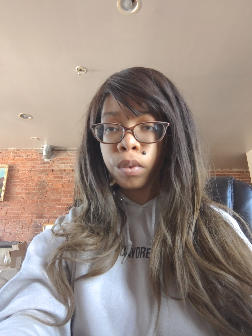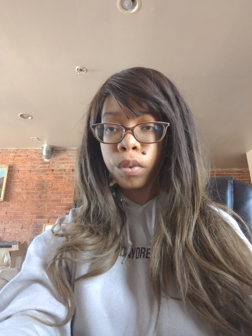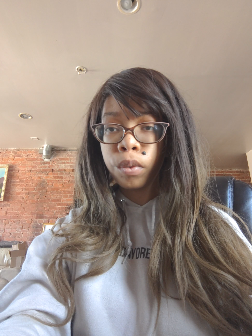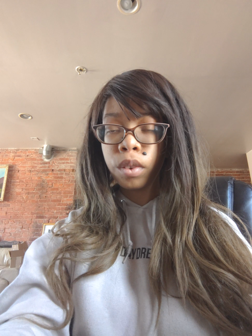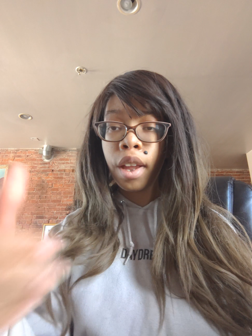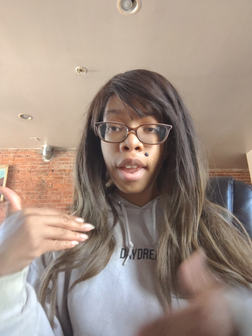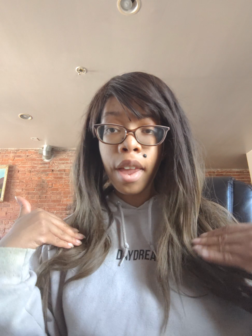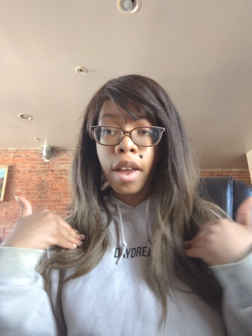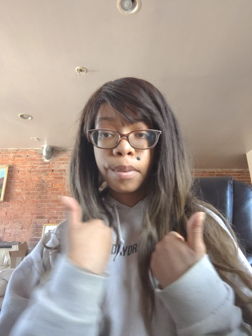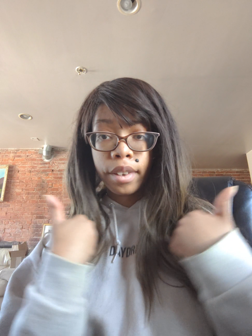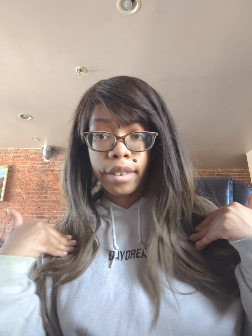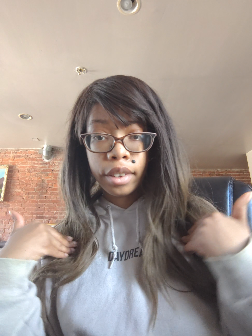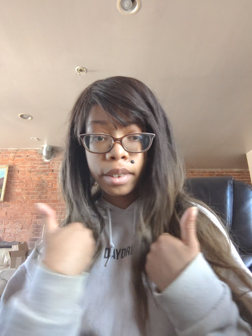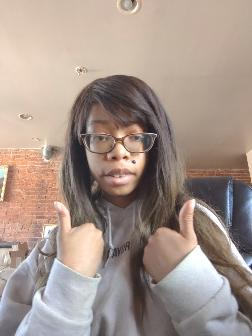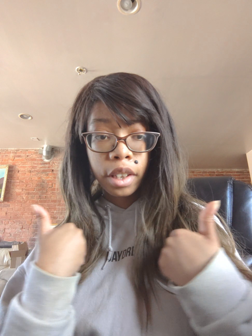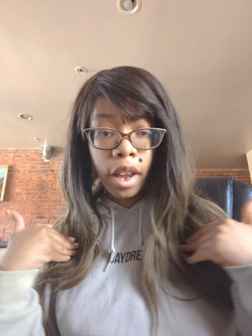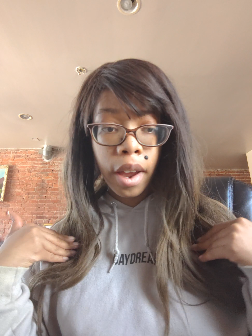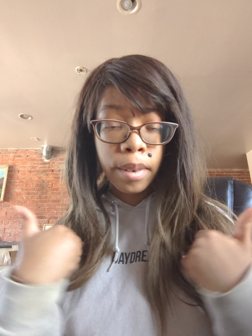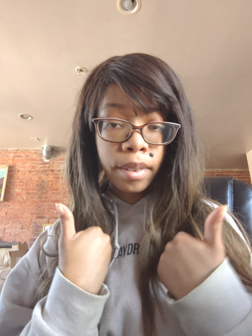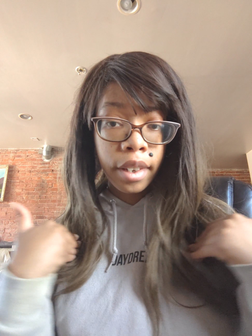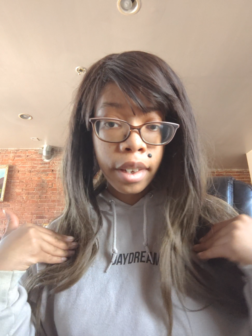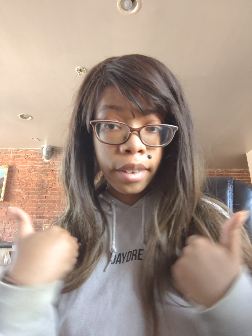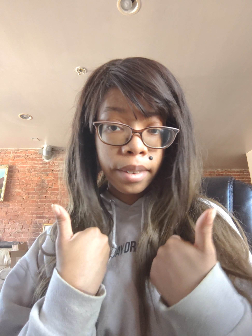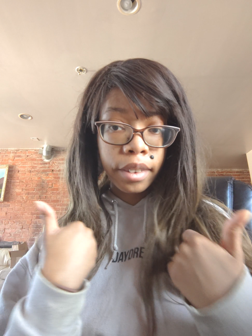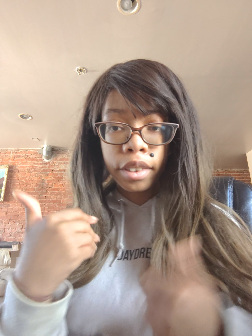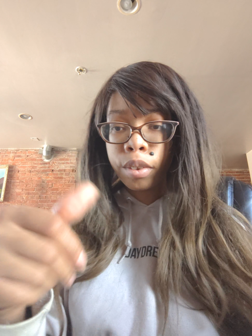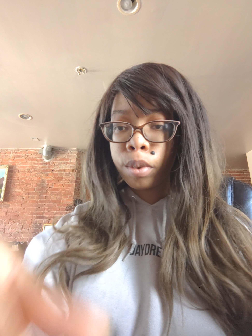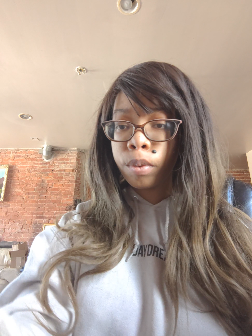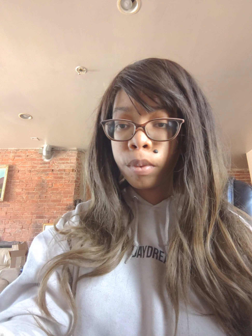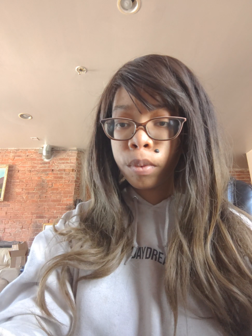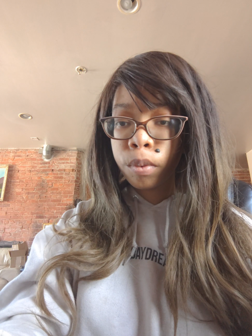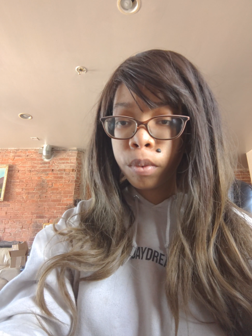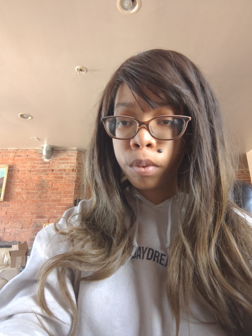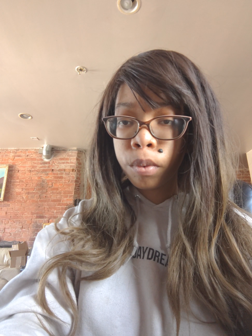animal